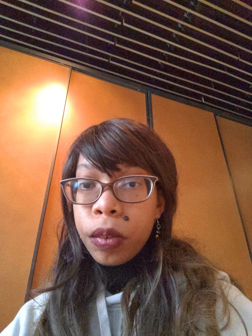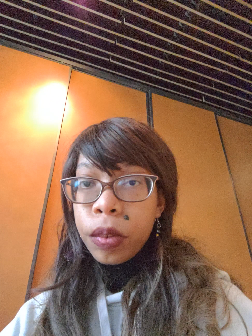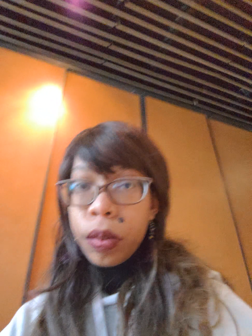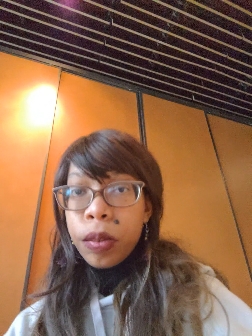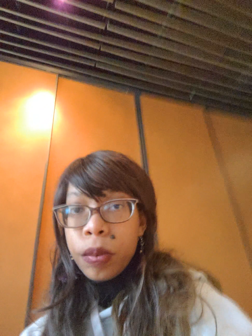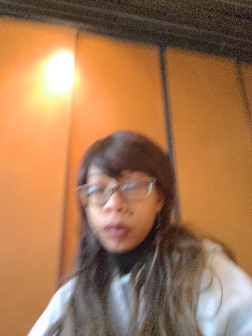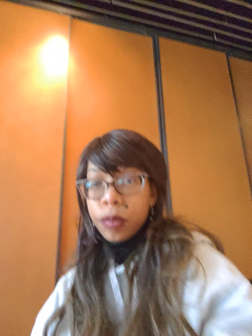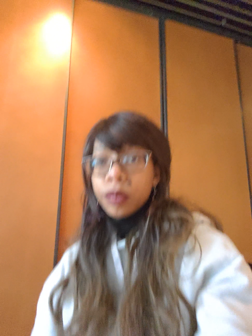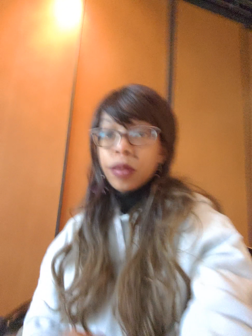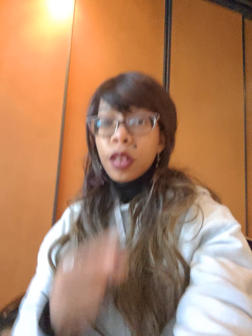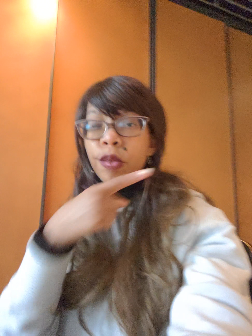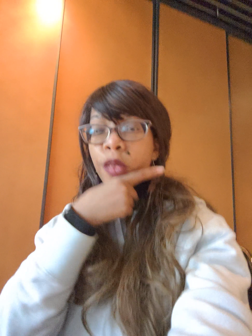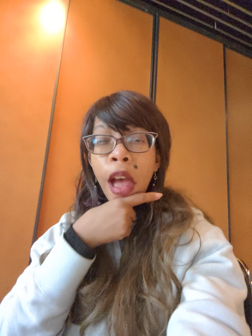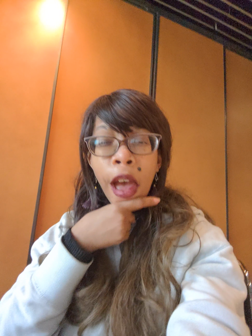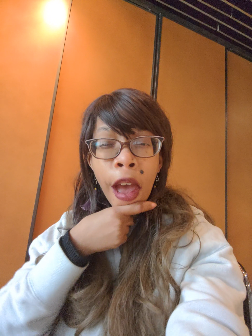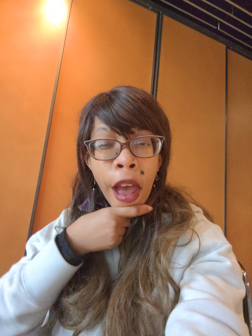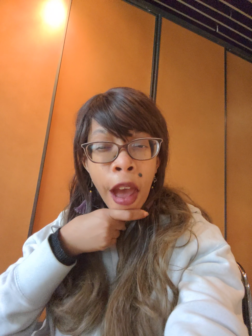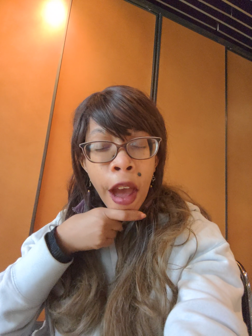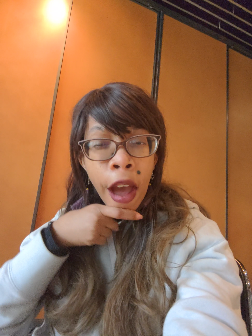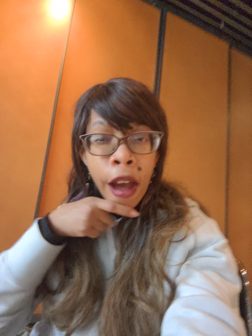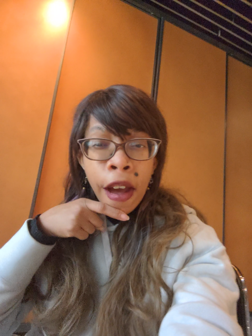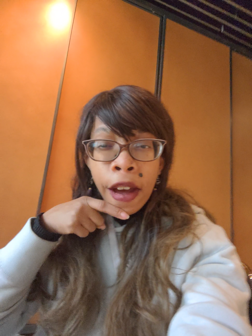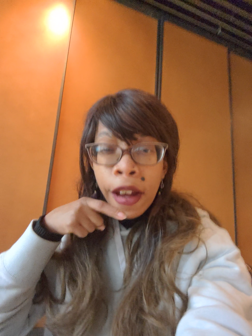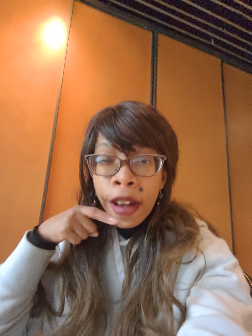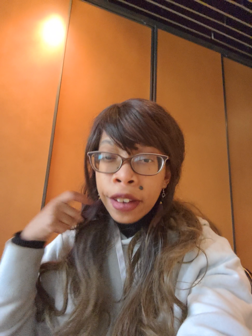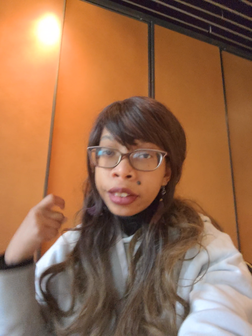dry